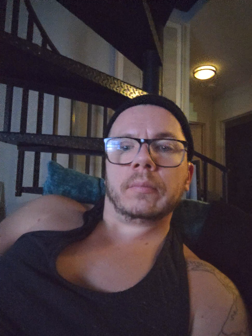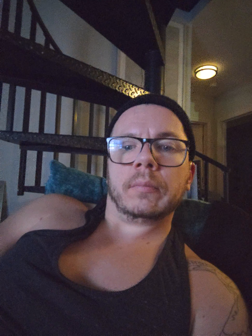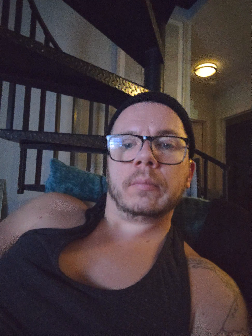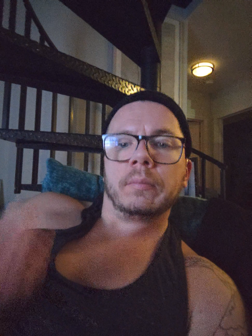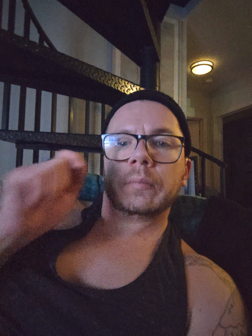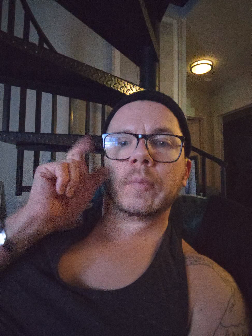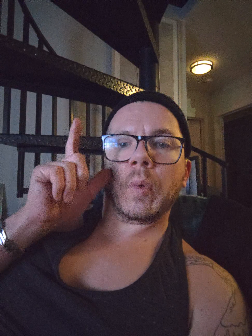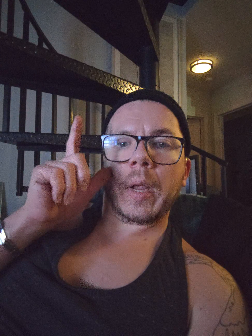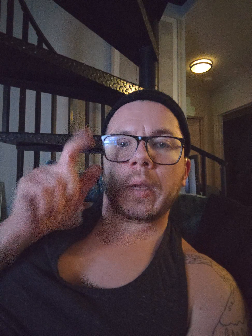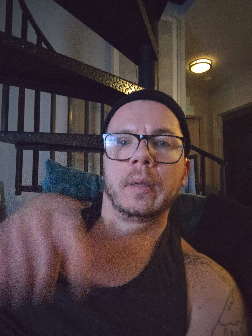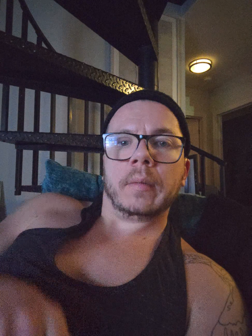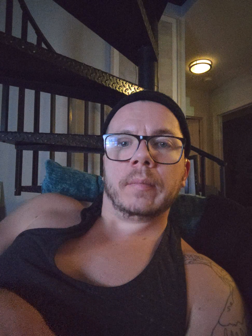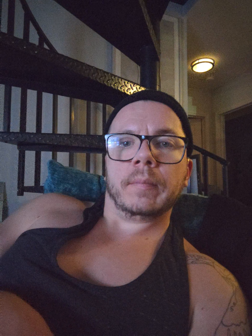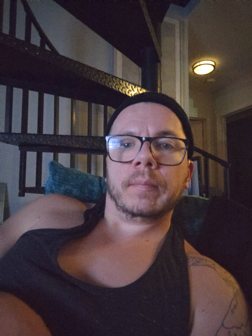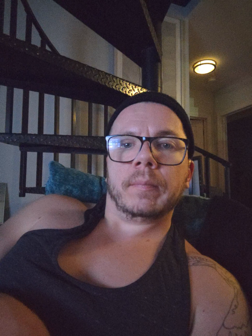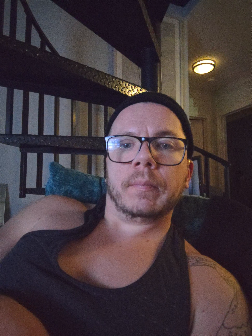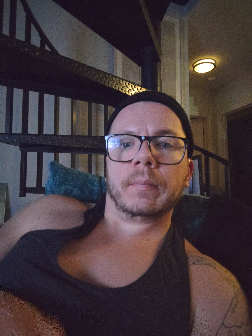awake